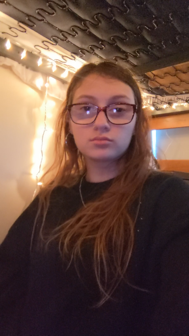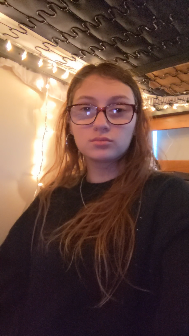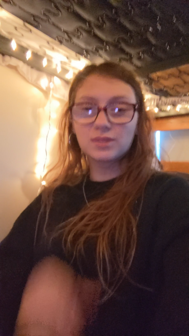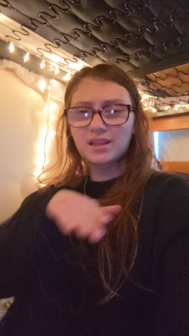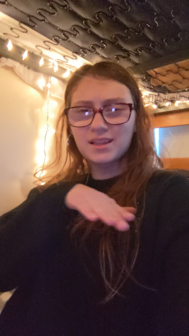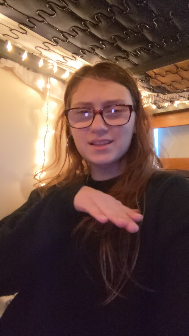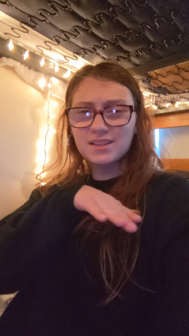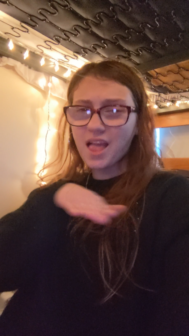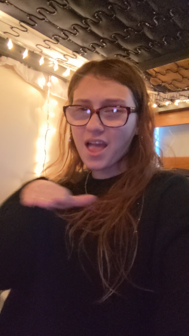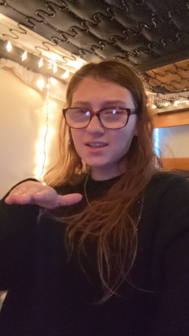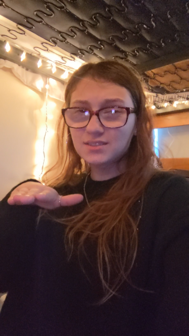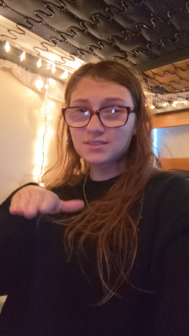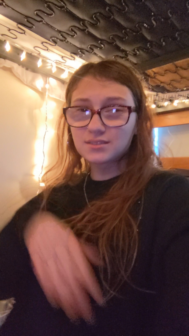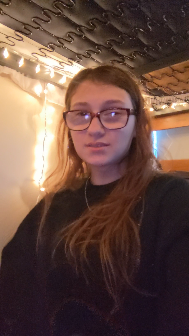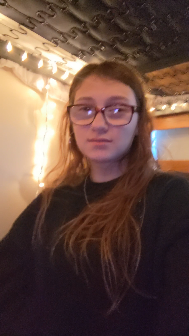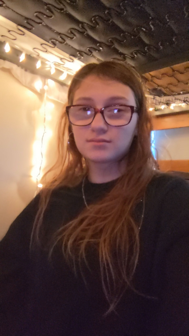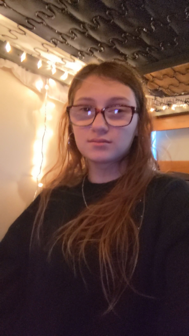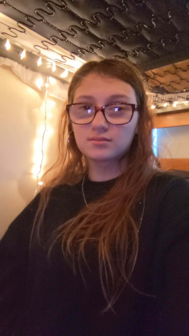nice